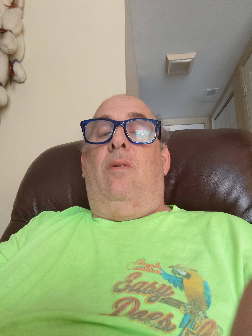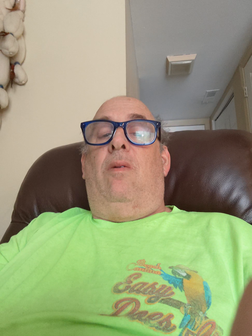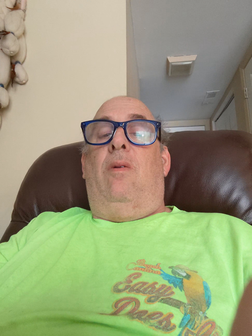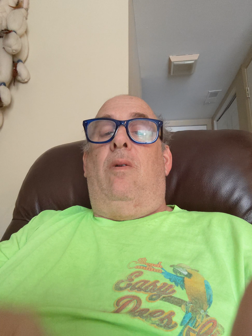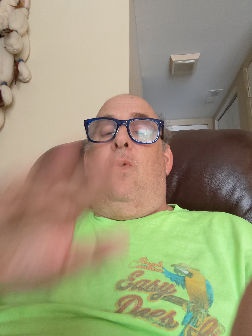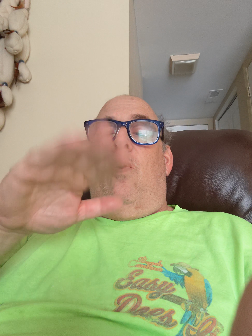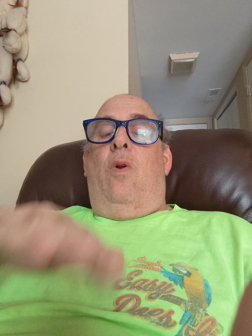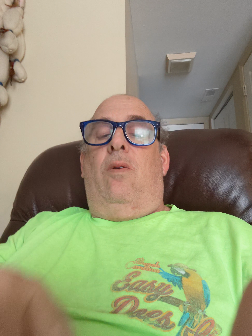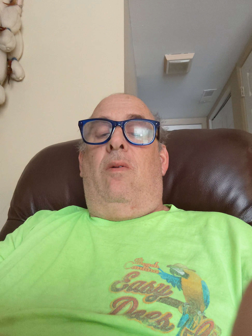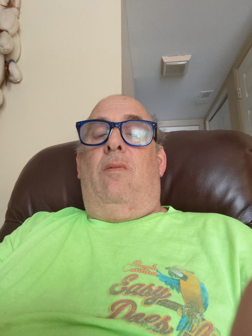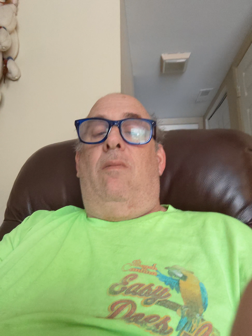on